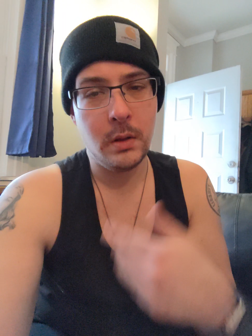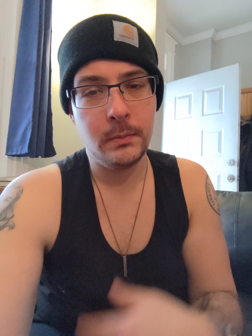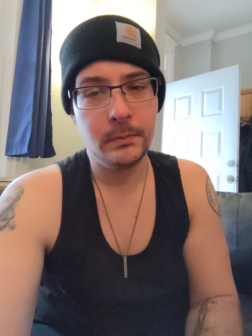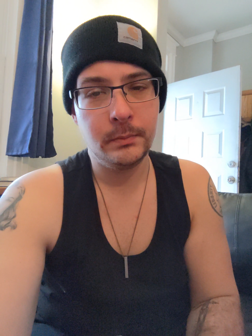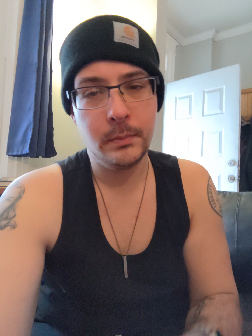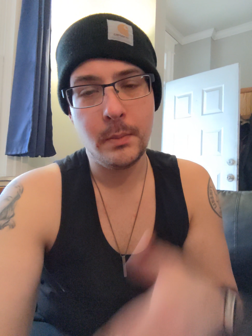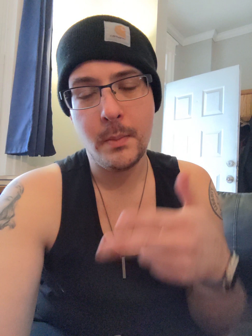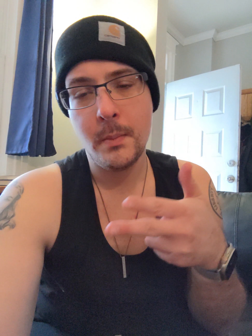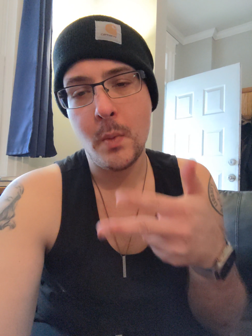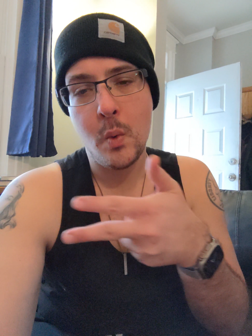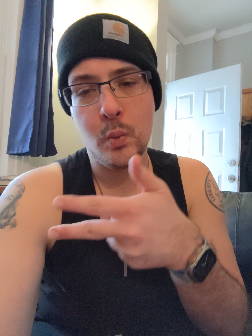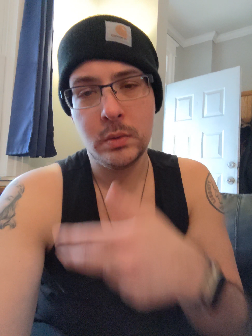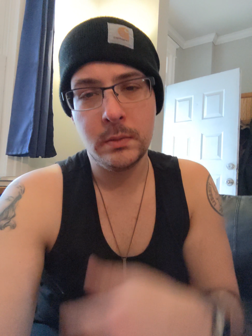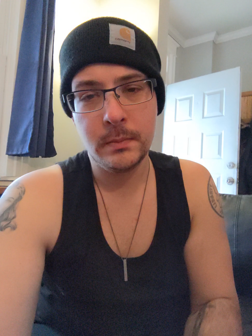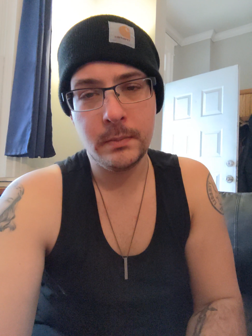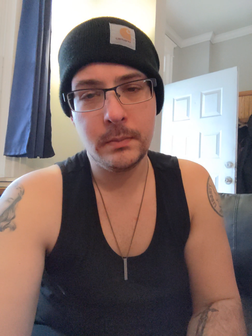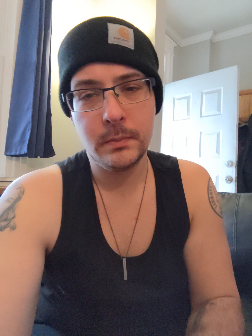boat